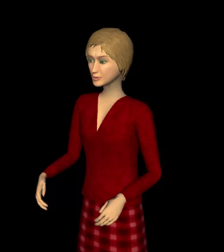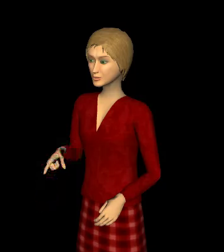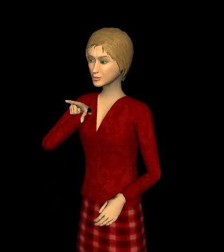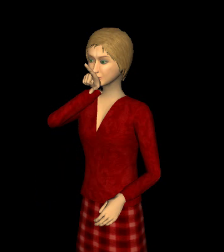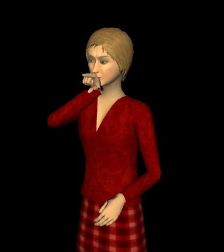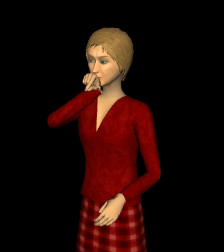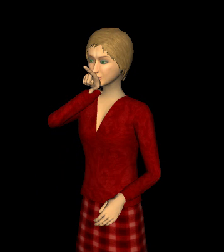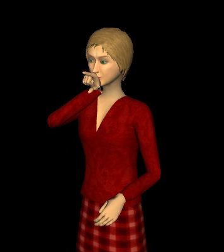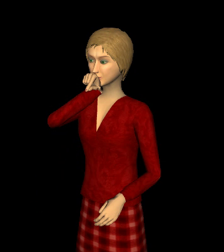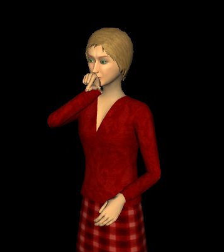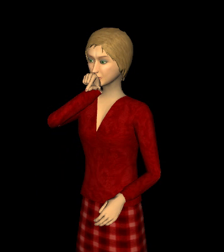عصفور